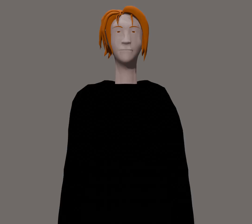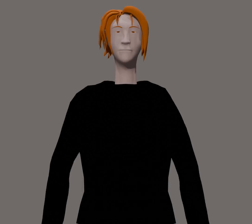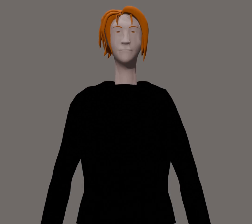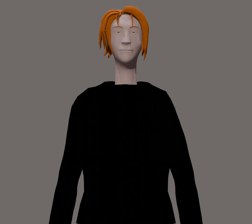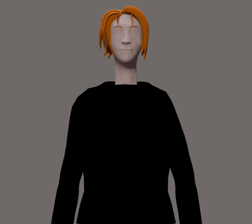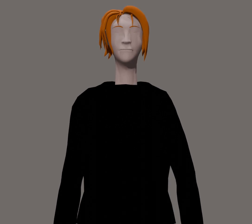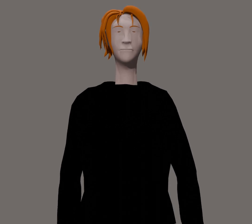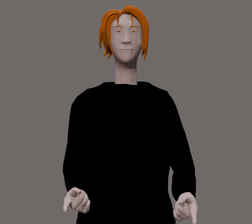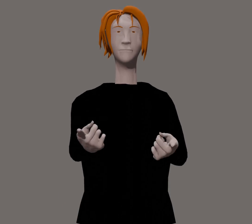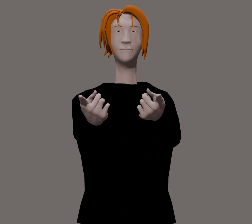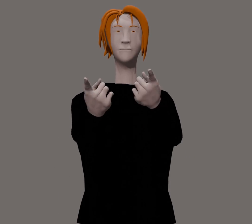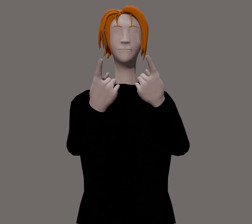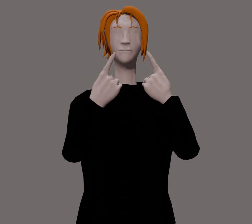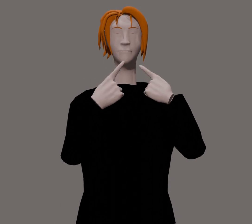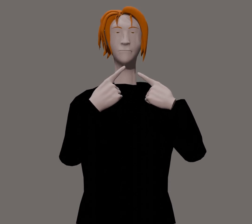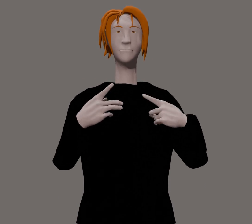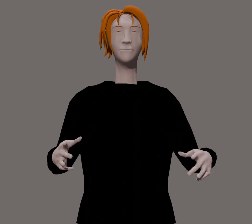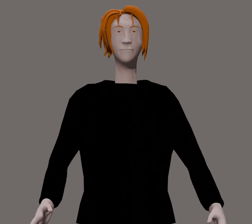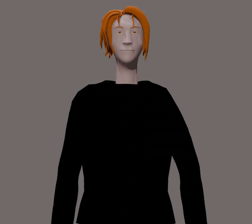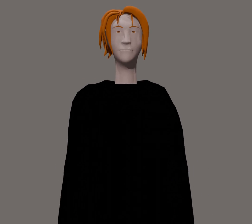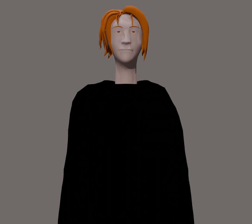Come